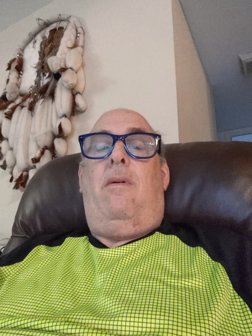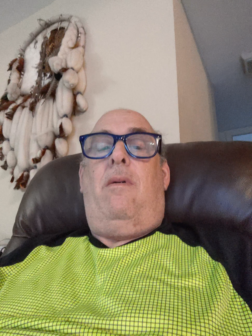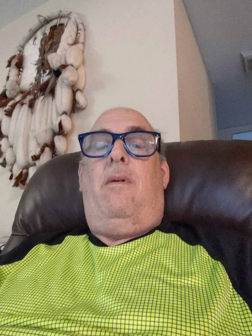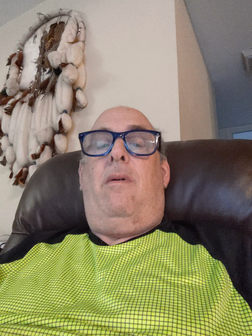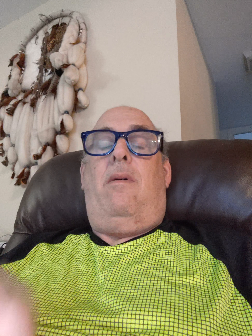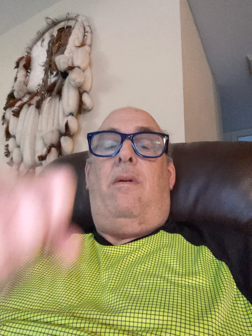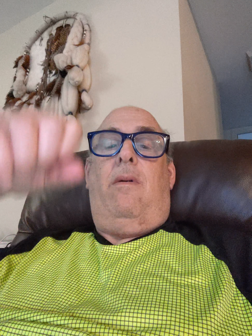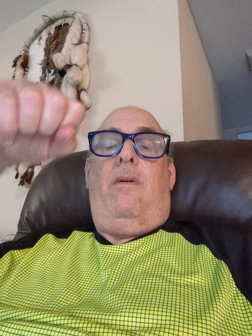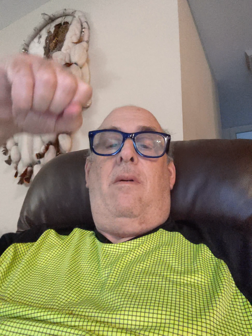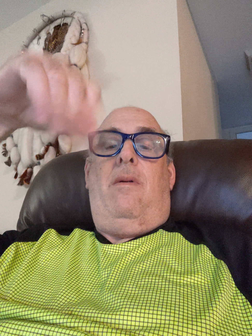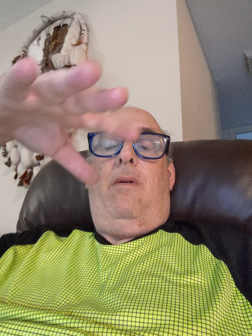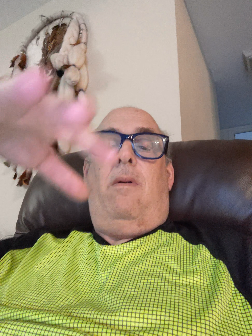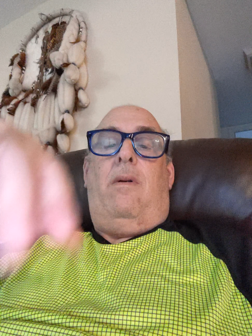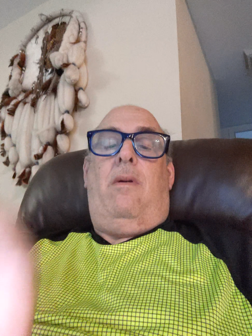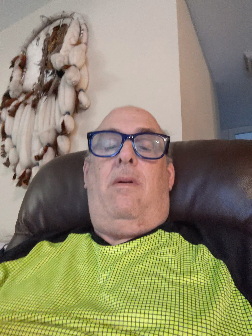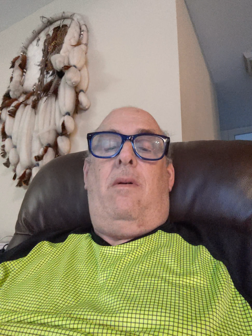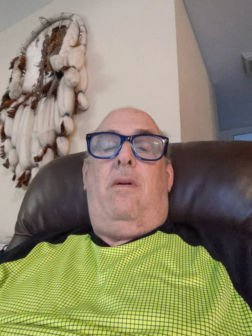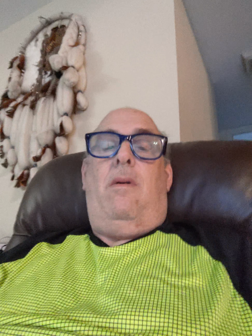lamp